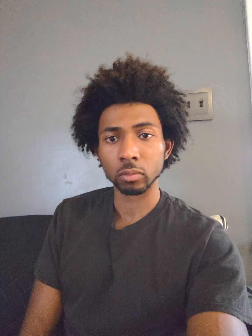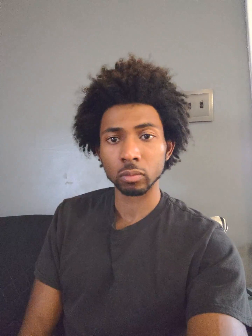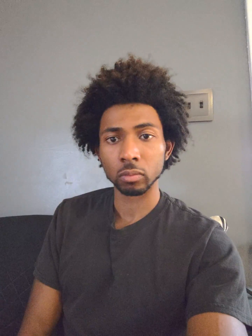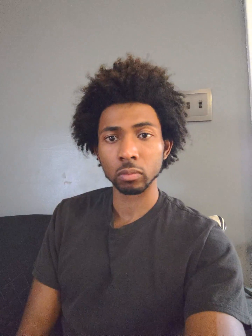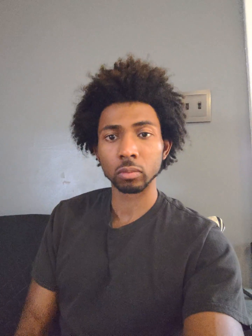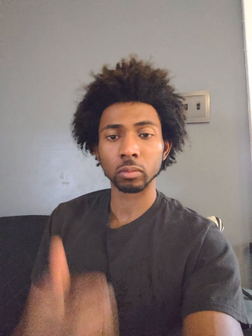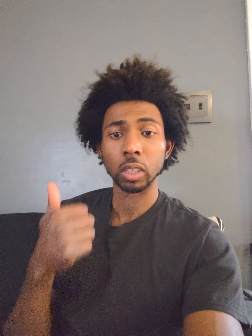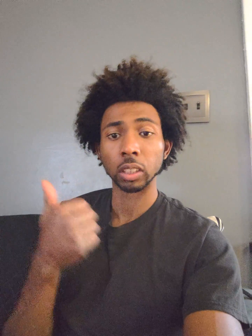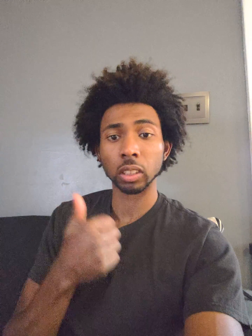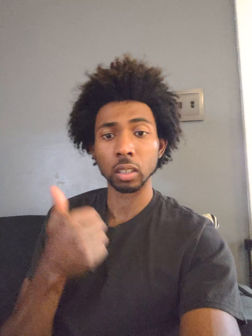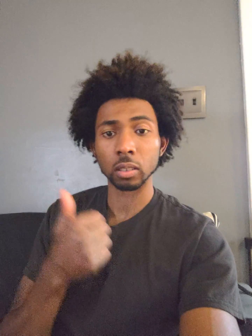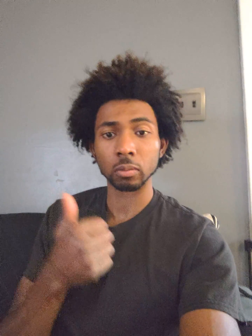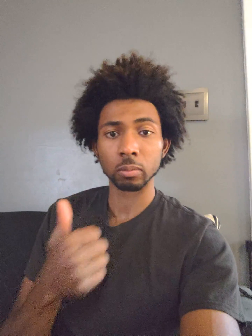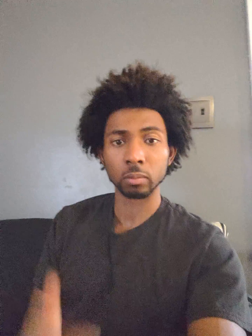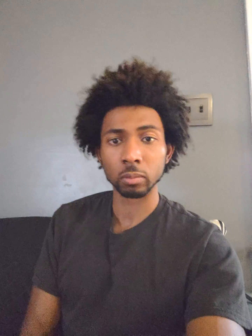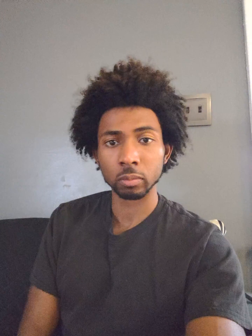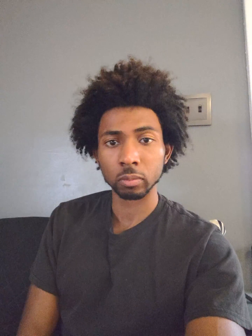game